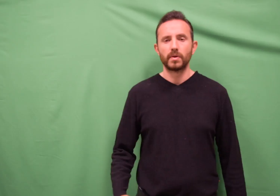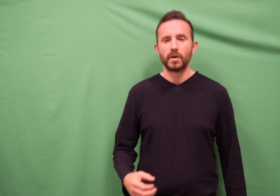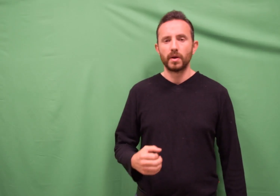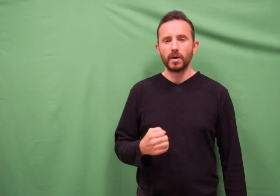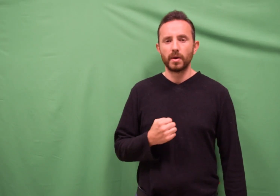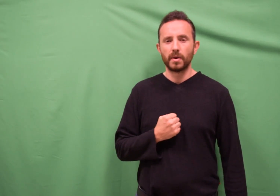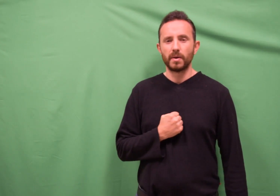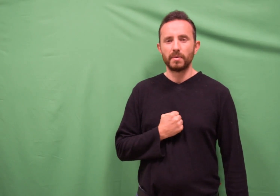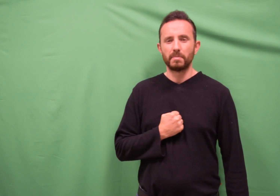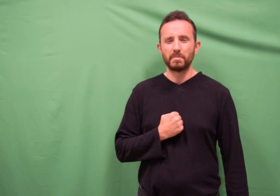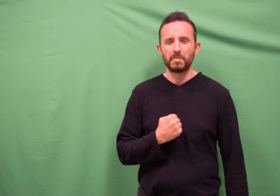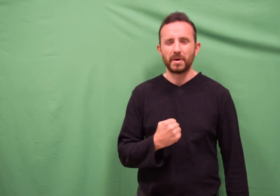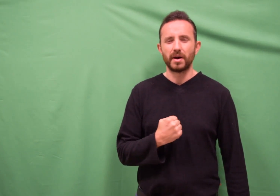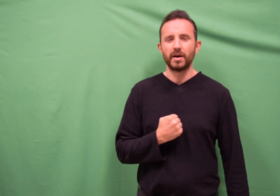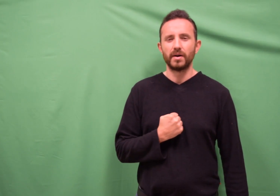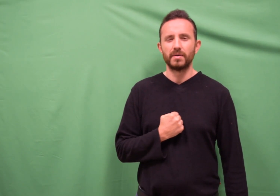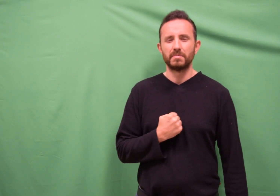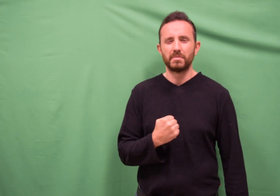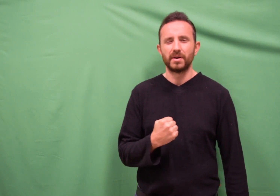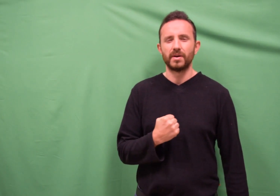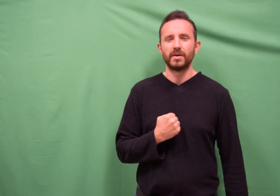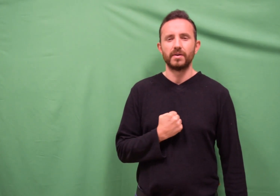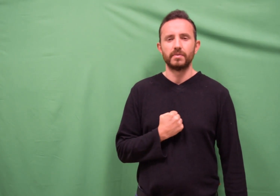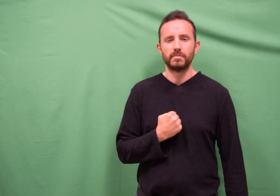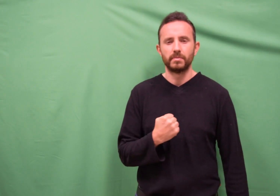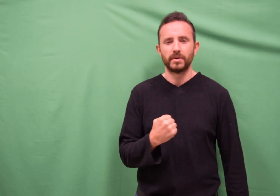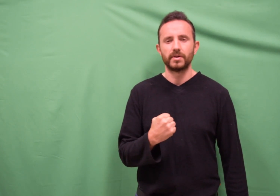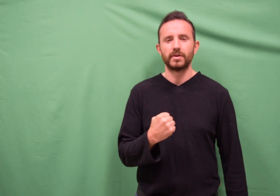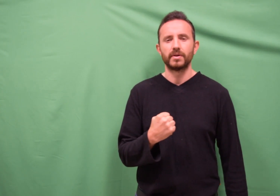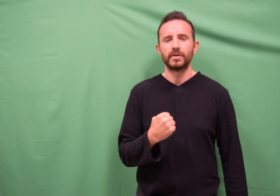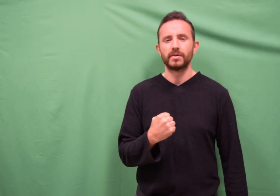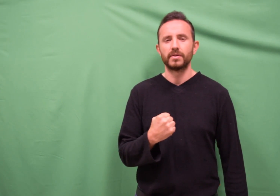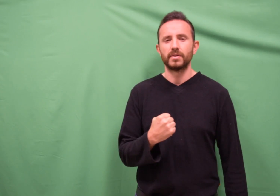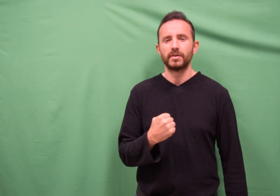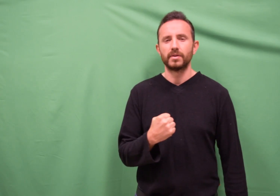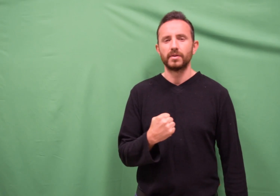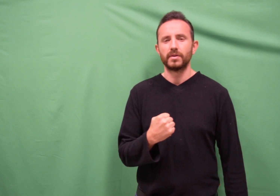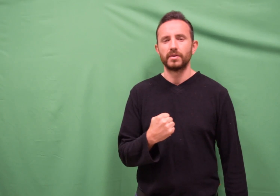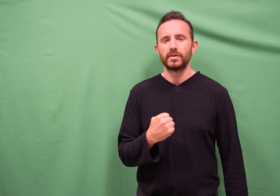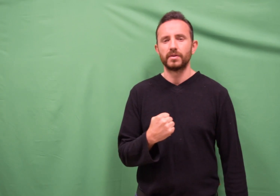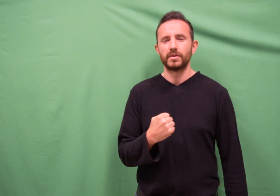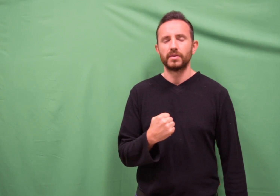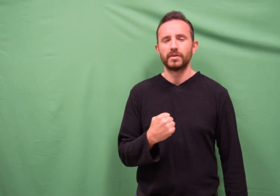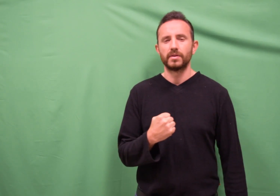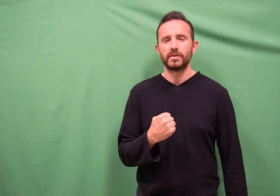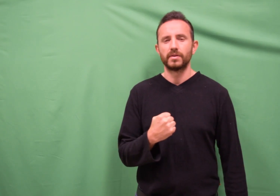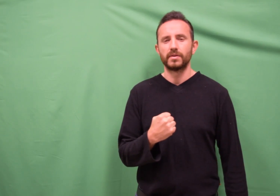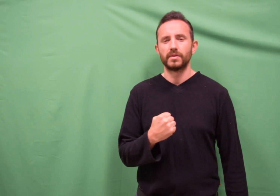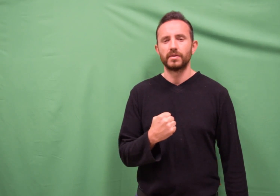palpitación